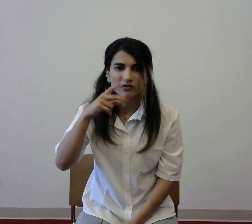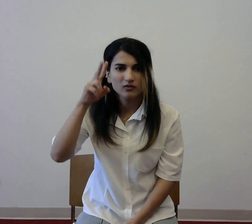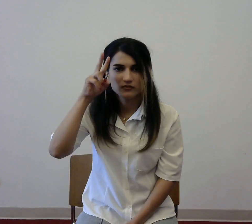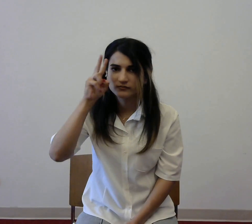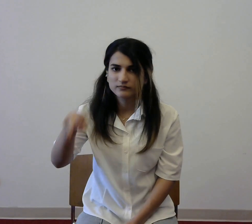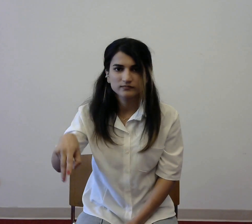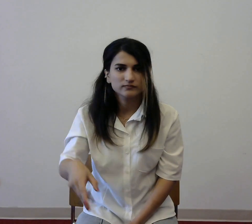bilmir